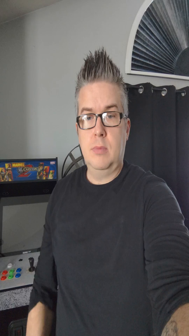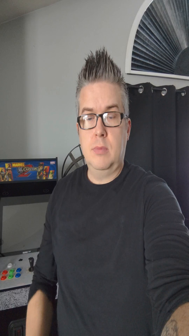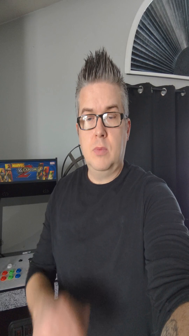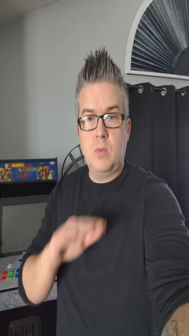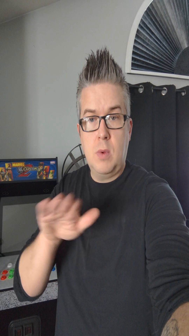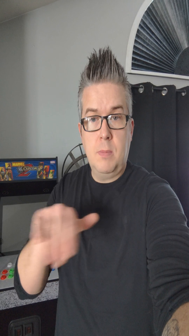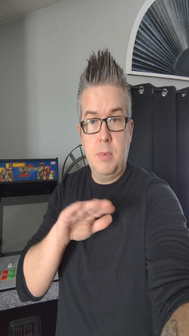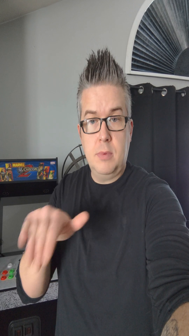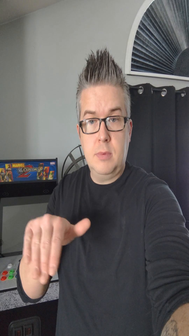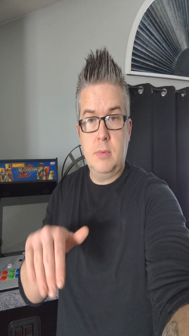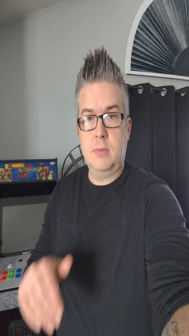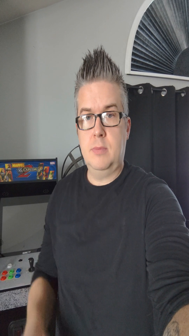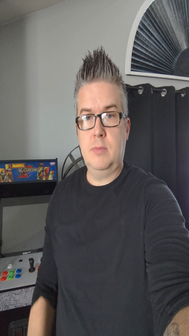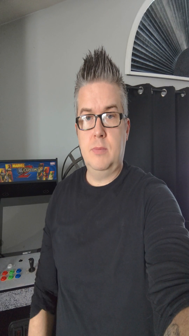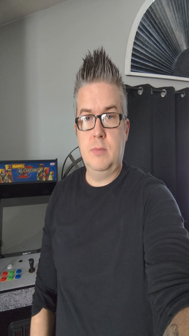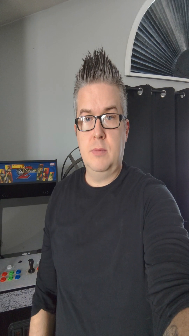pool